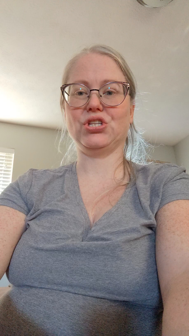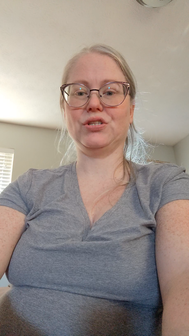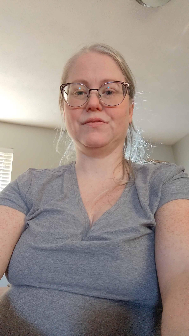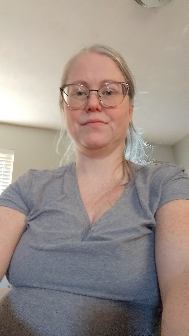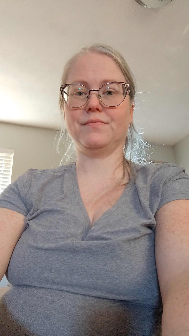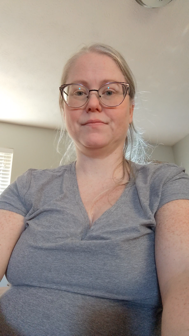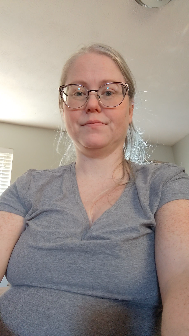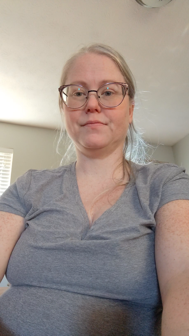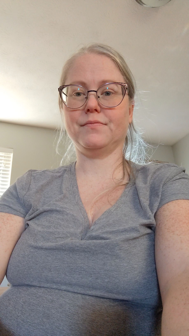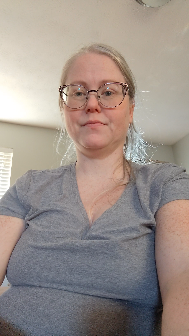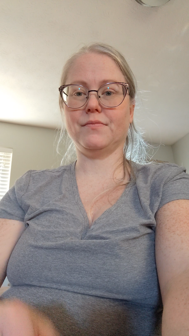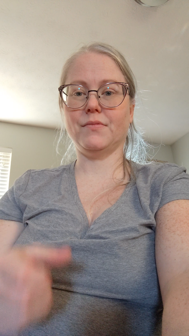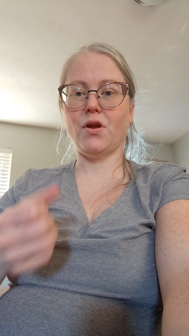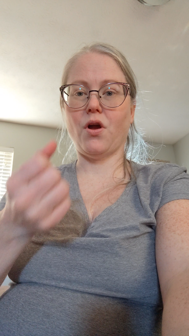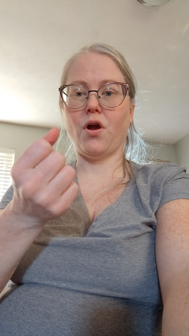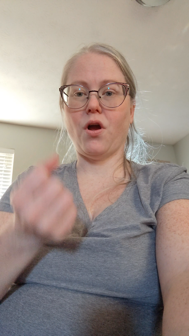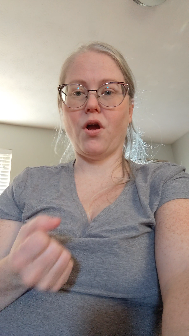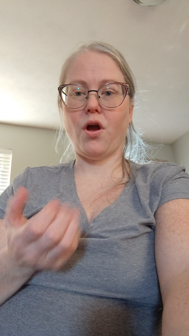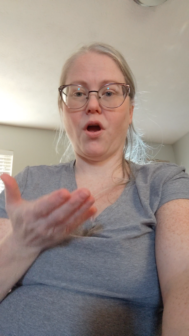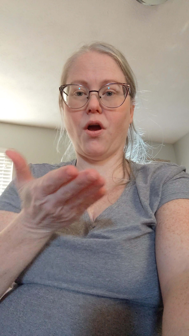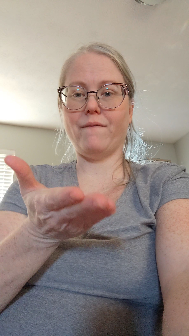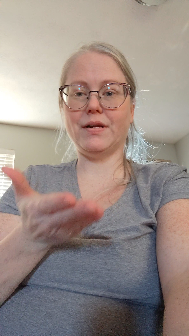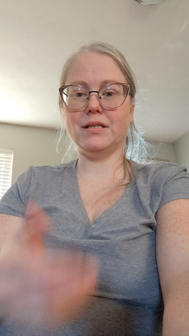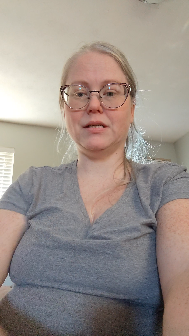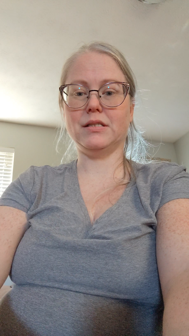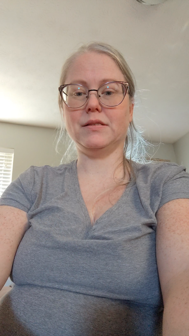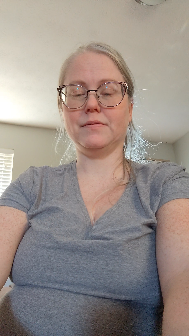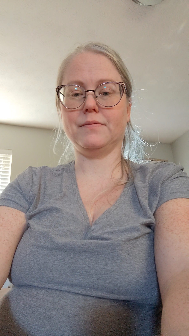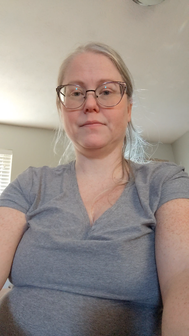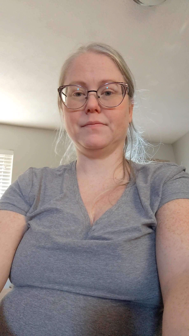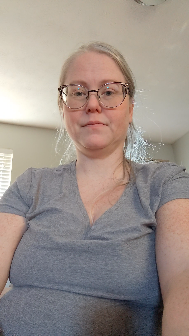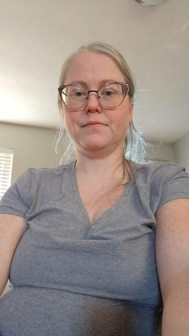oven